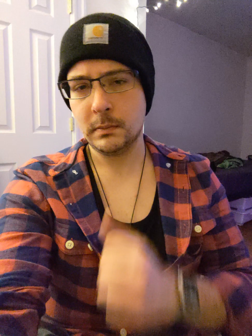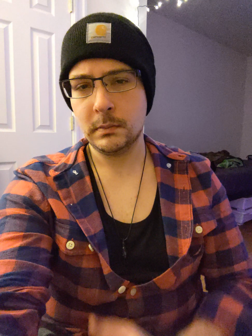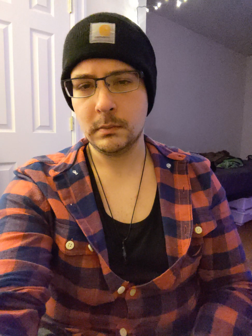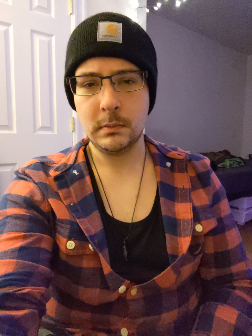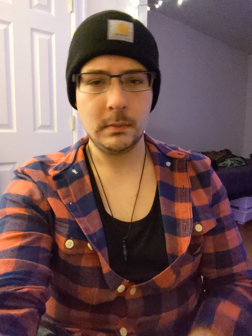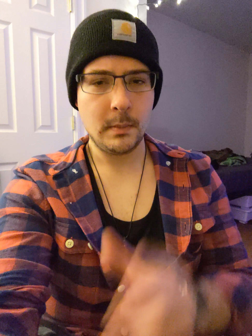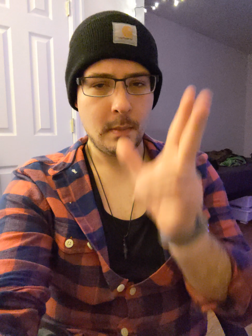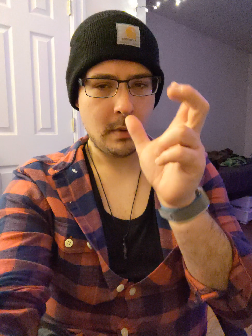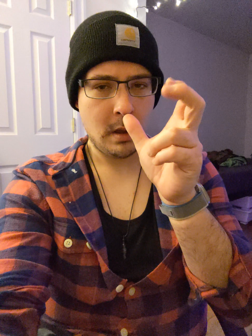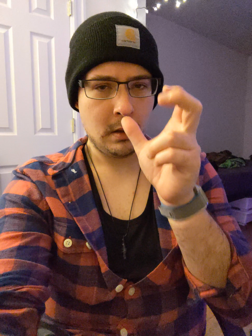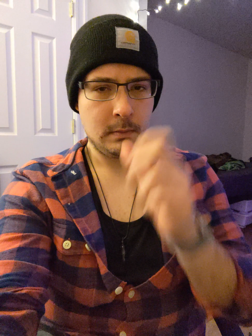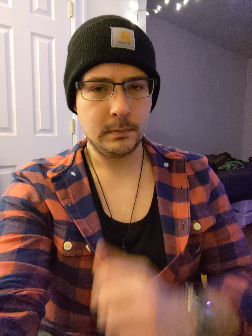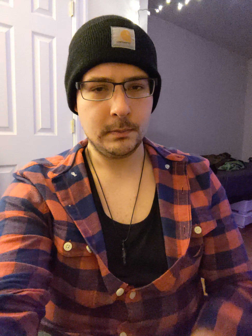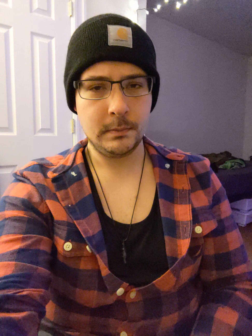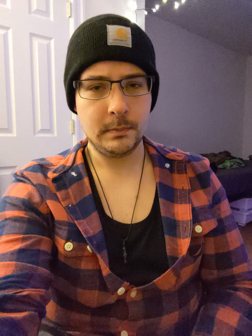bug